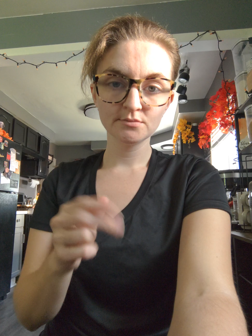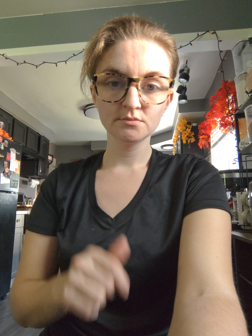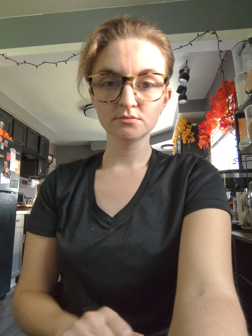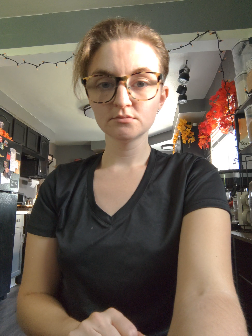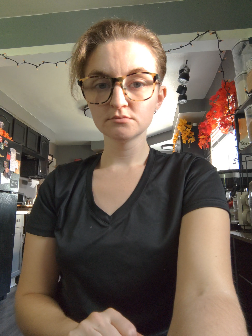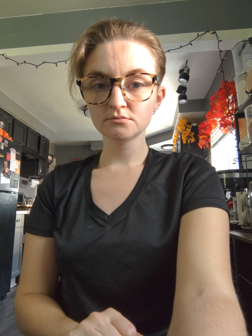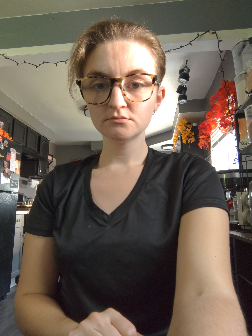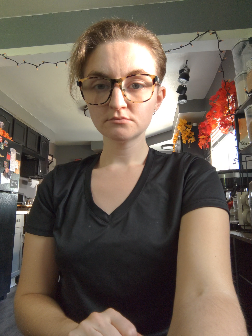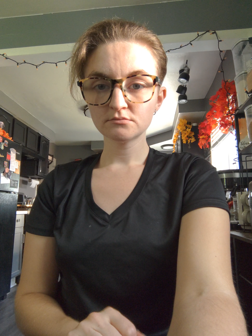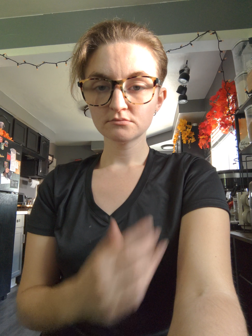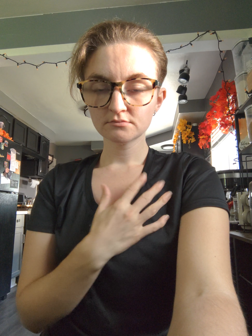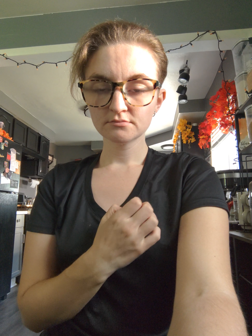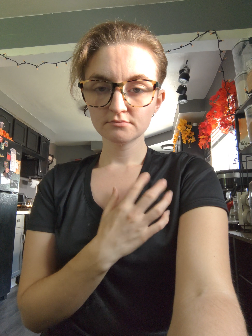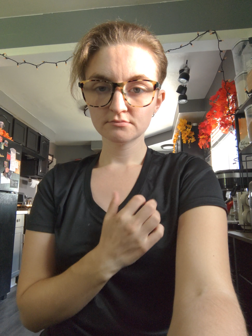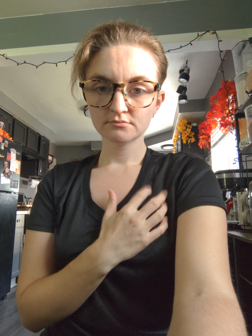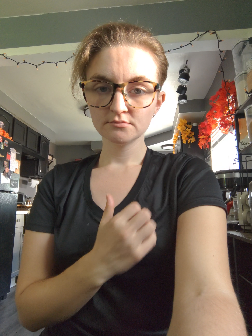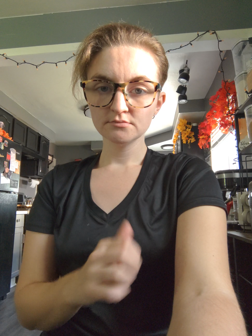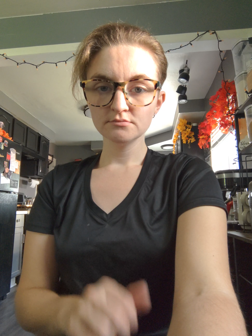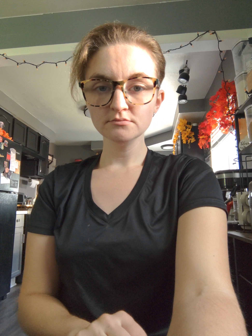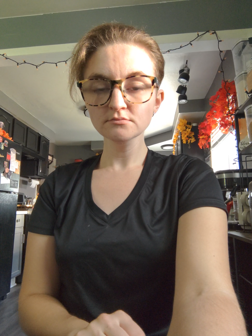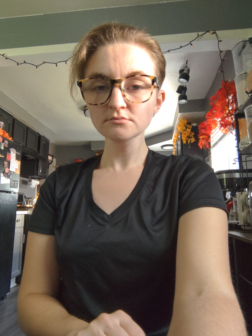bear